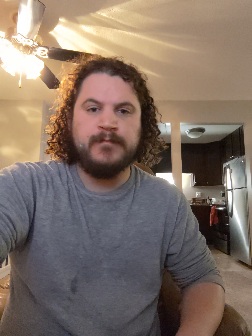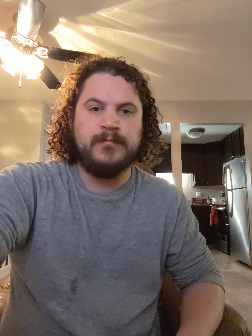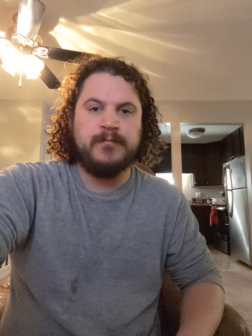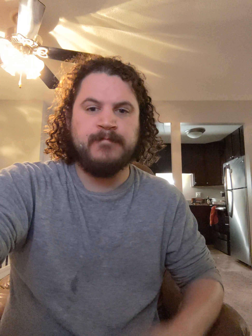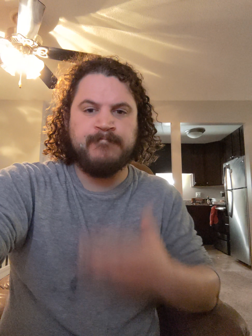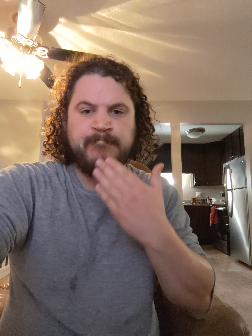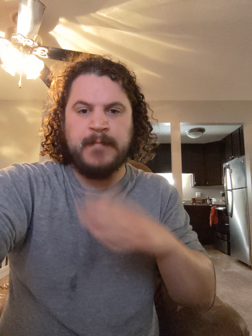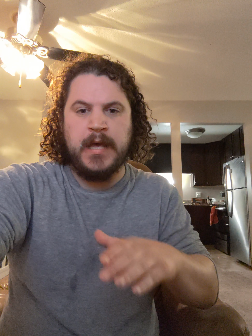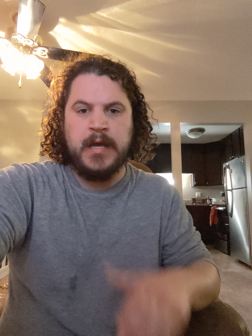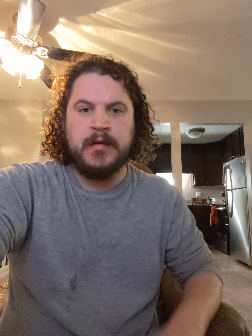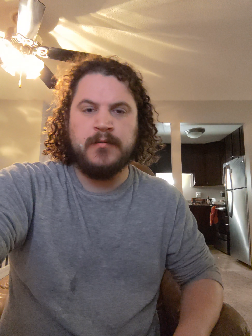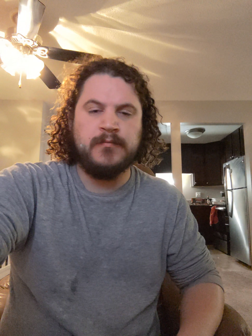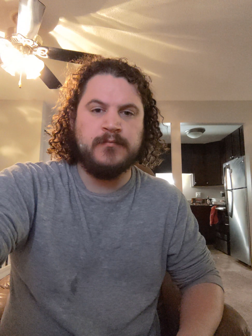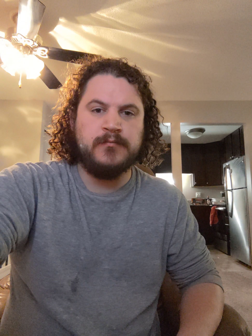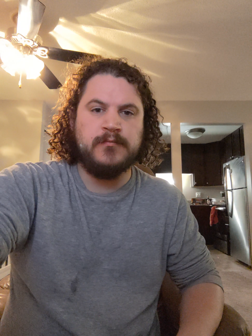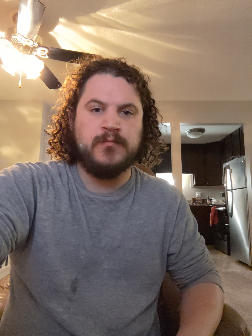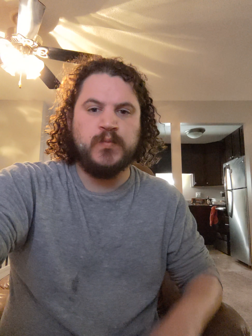bad